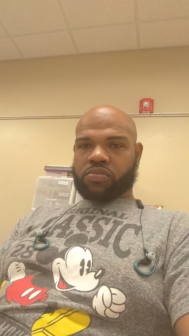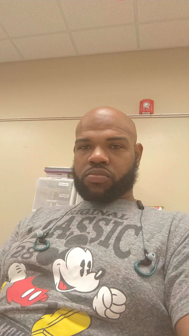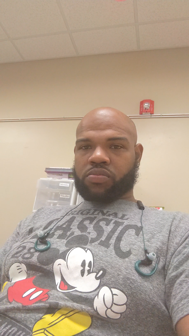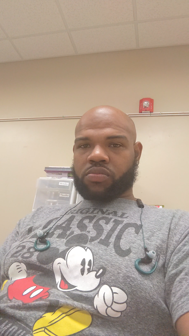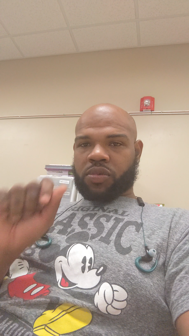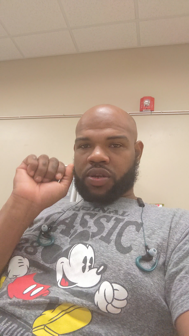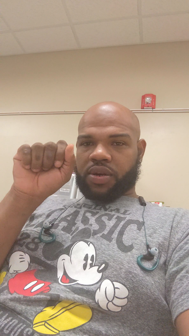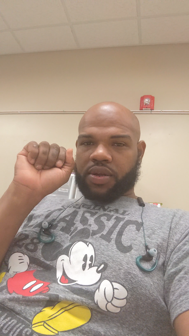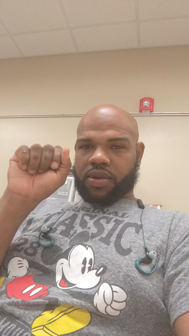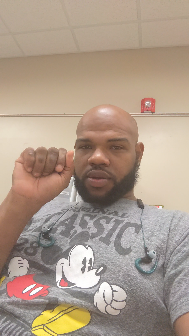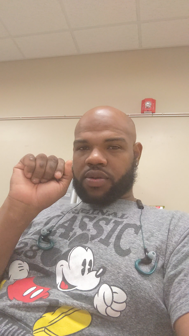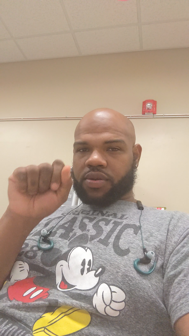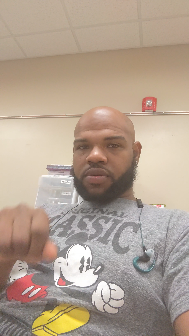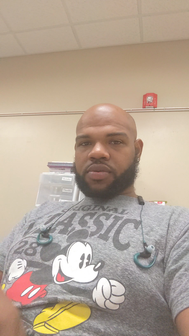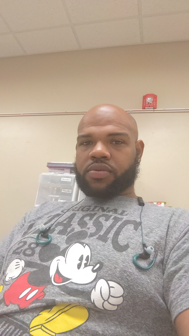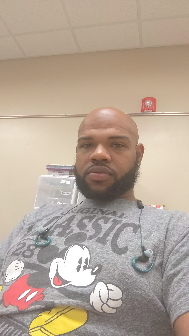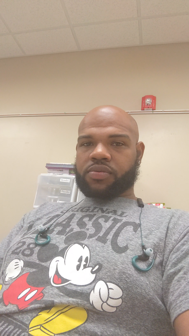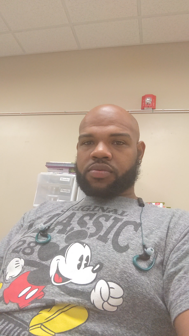knock